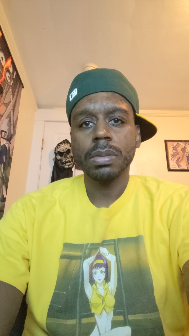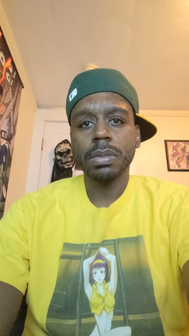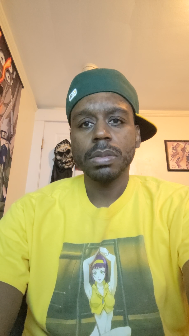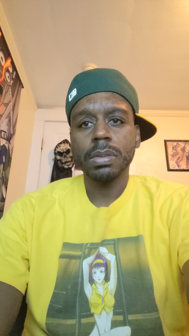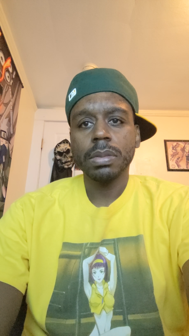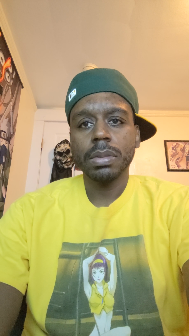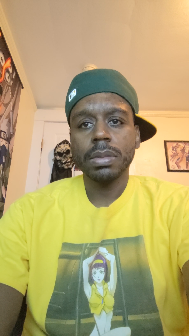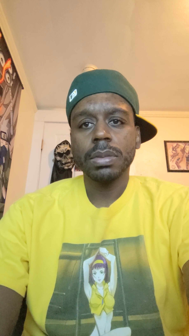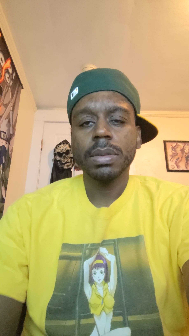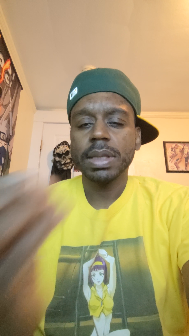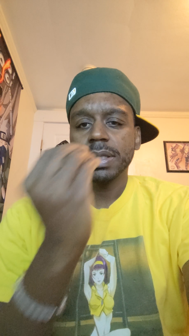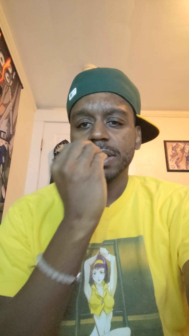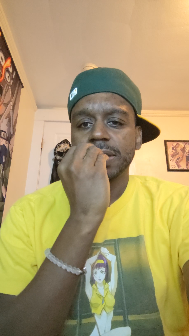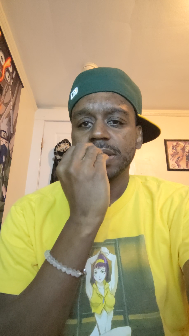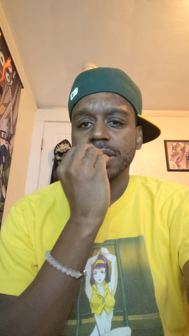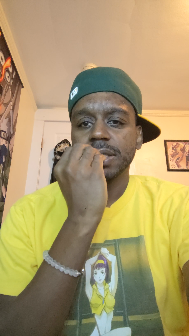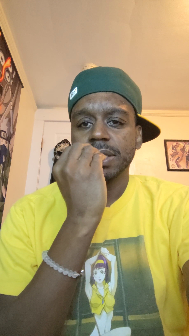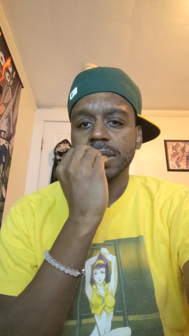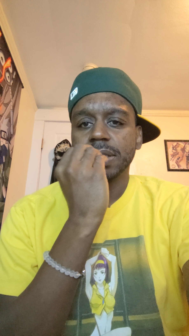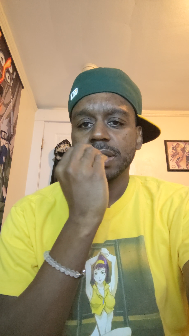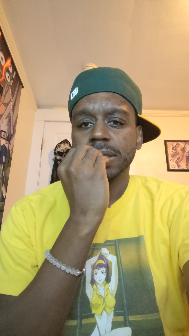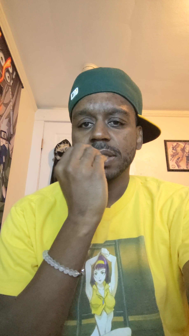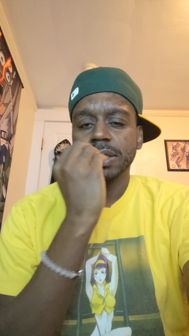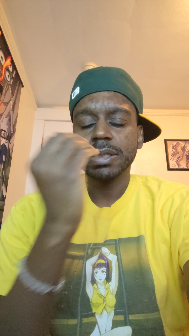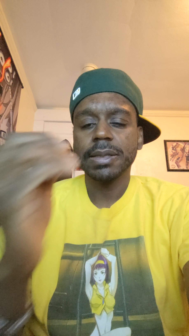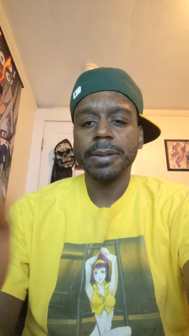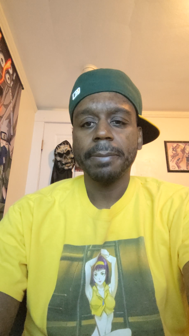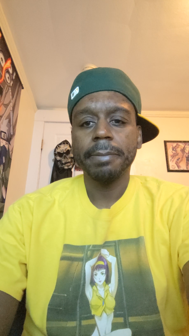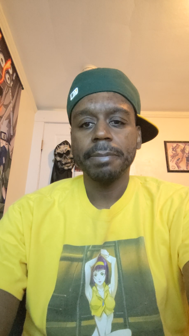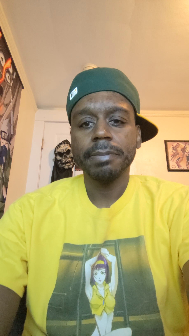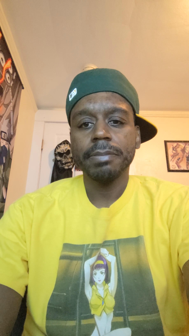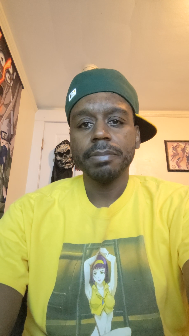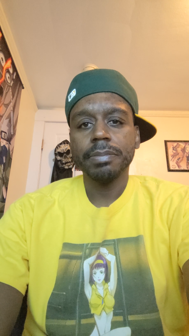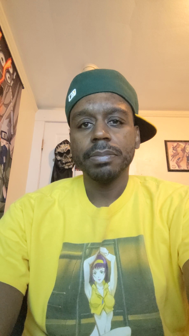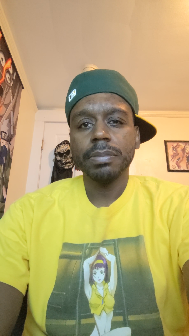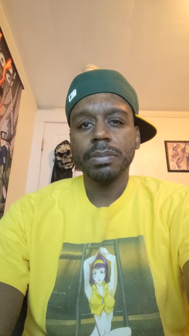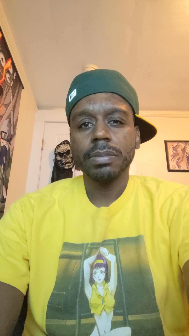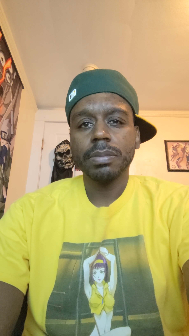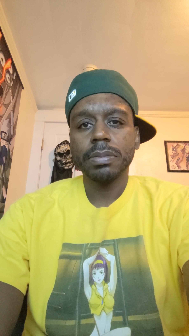eat